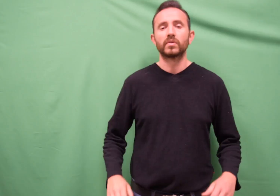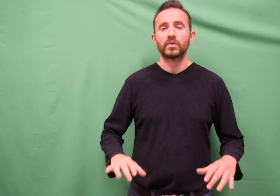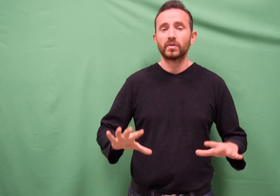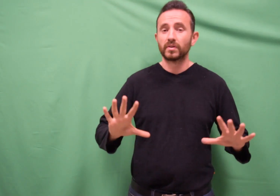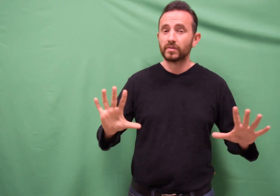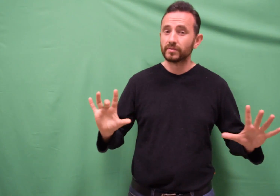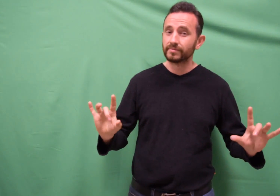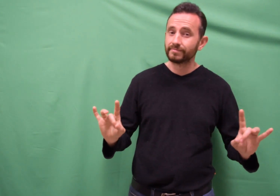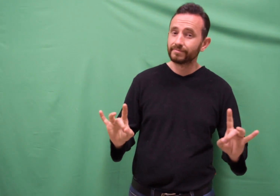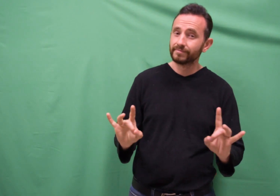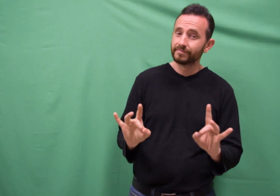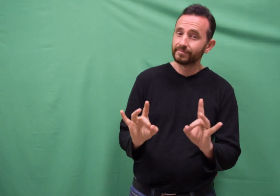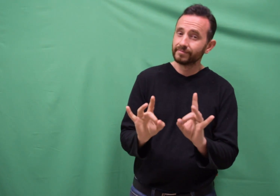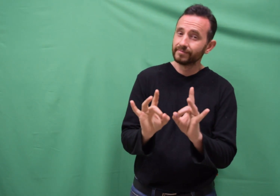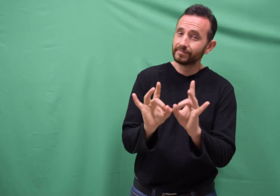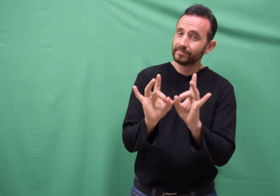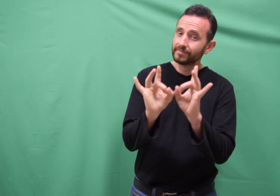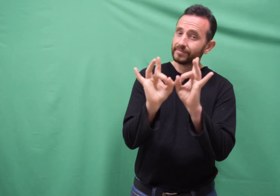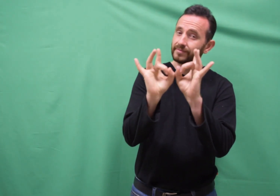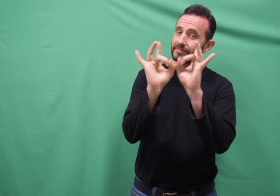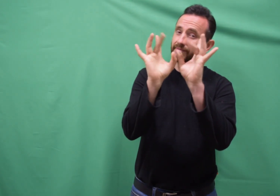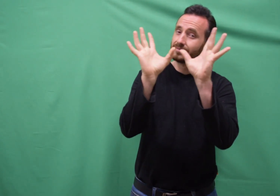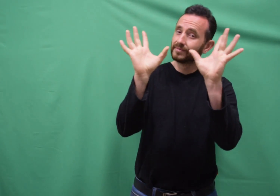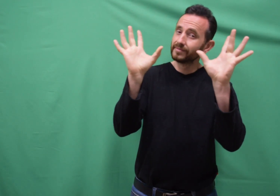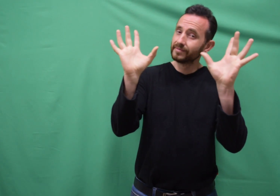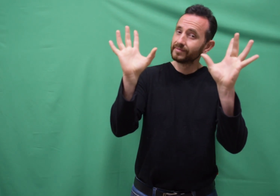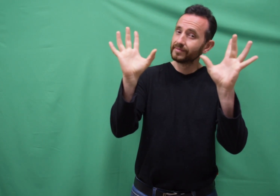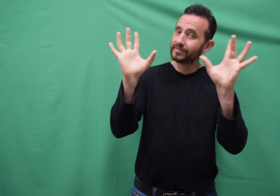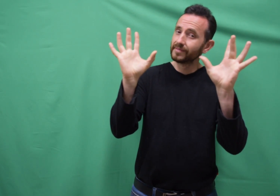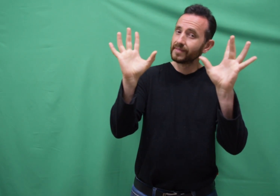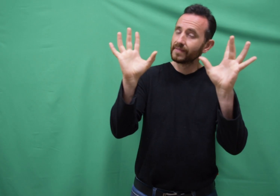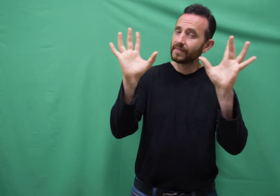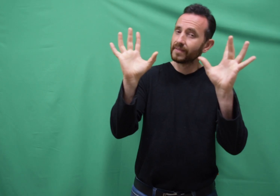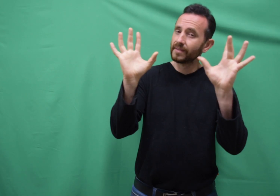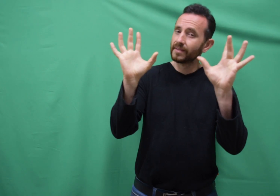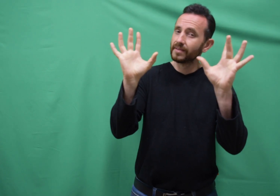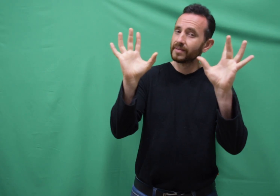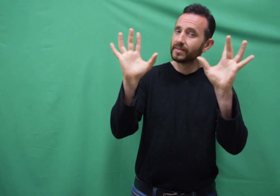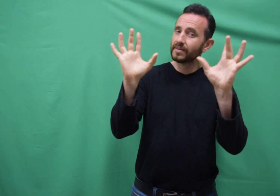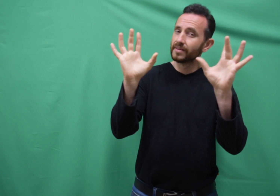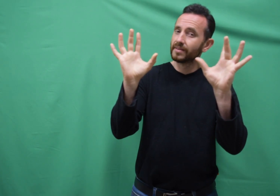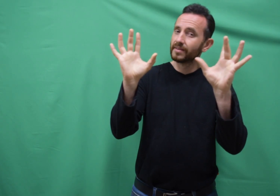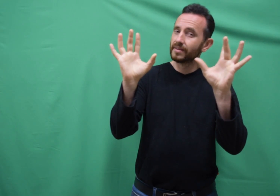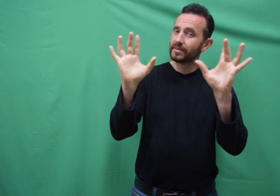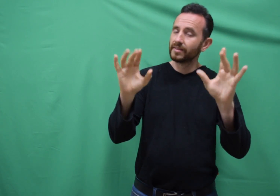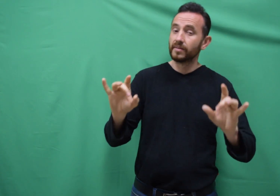suceso